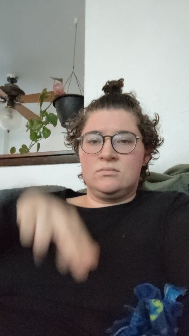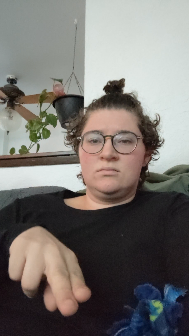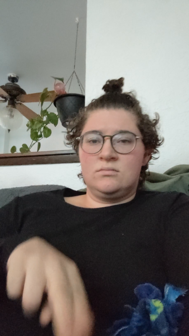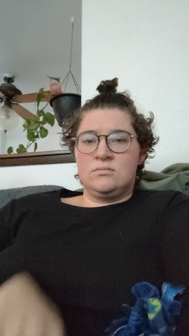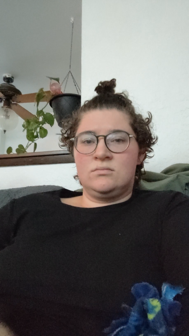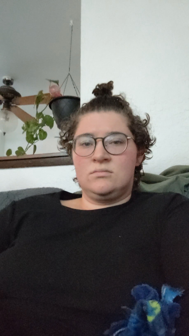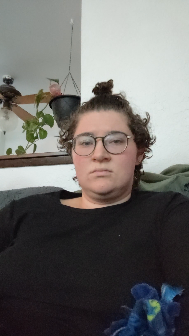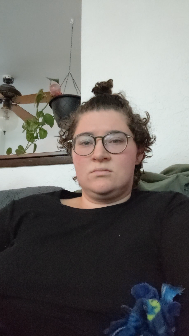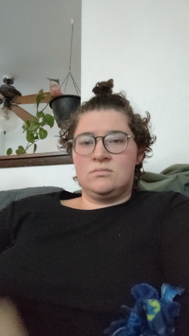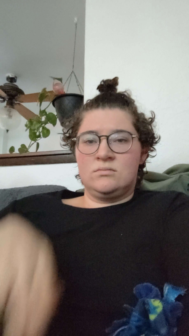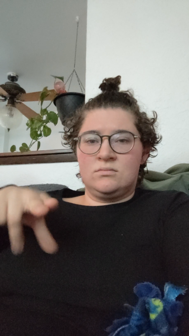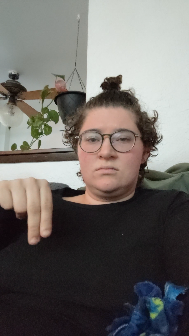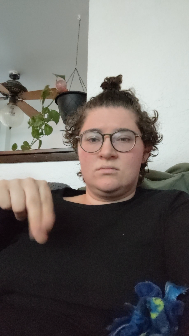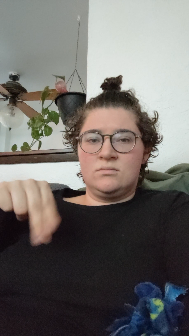diaper